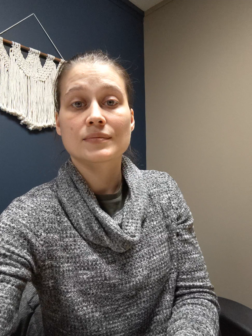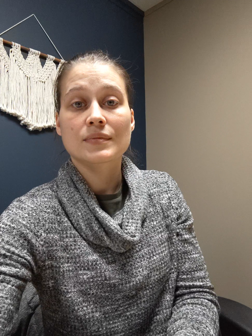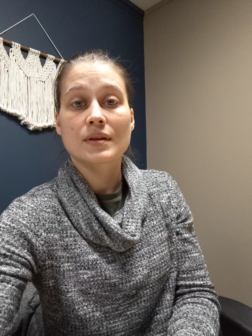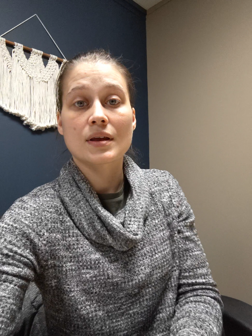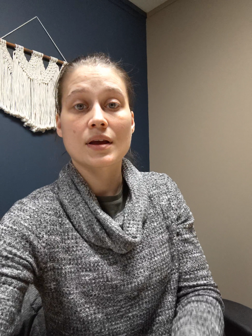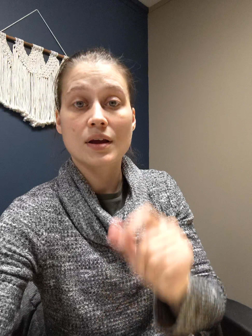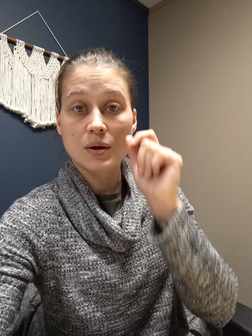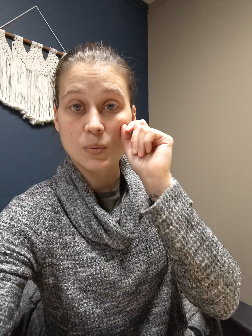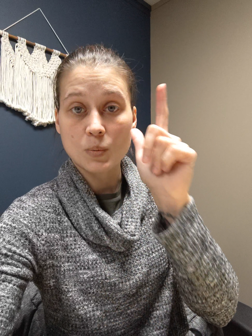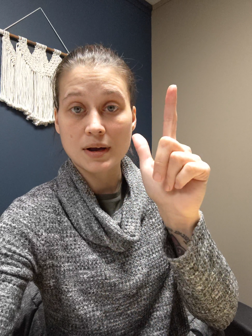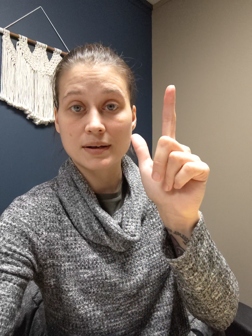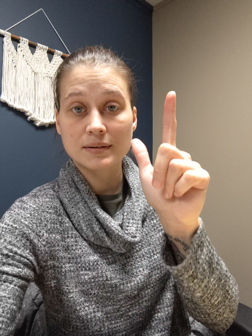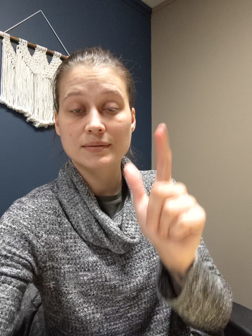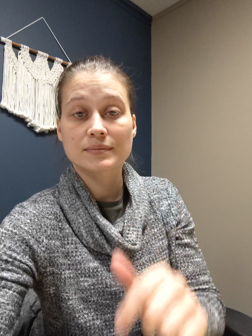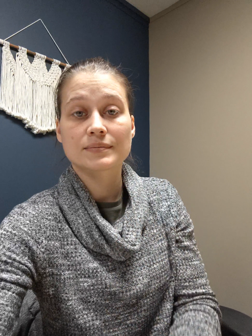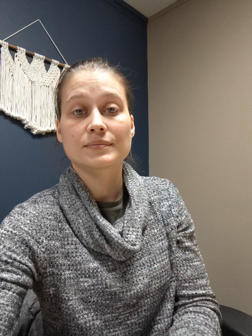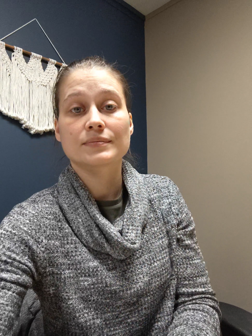awake